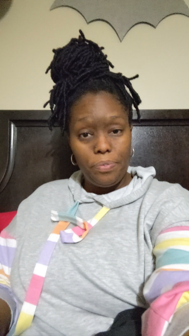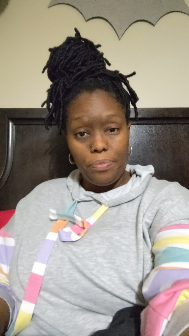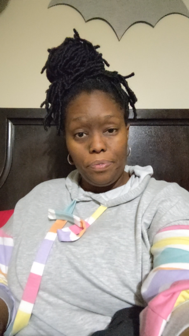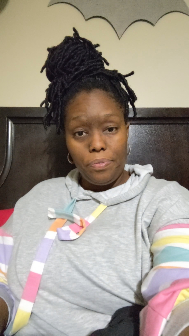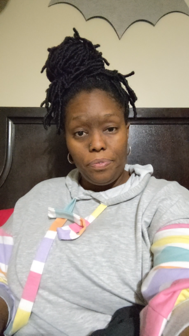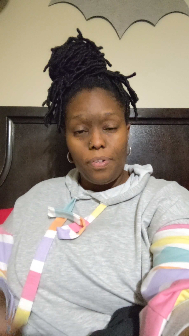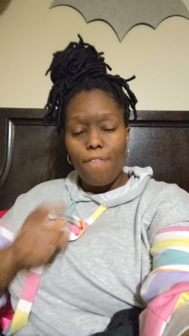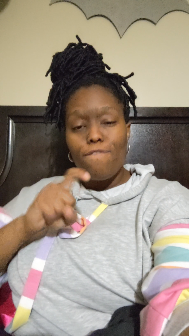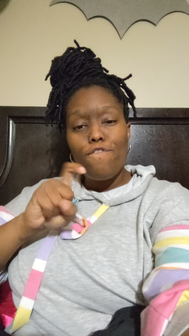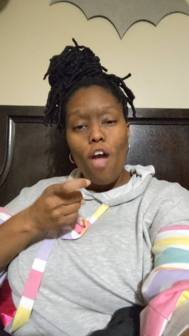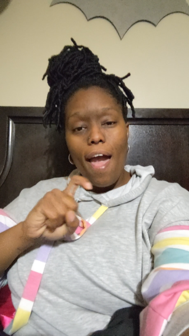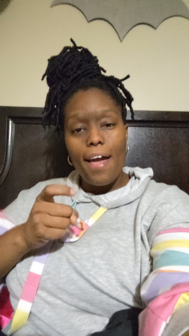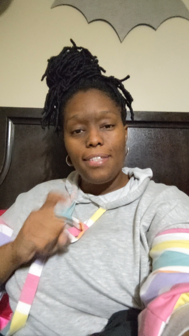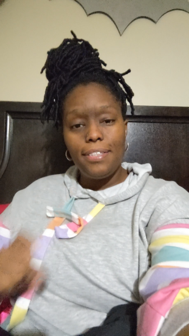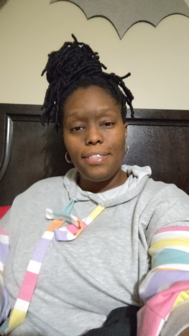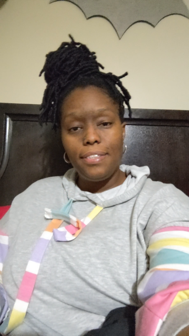friend